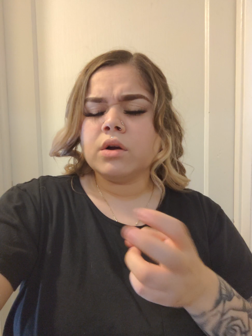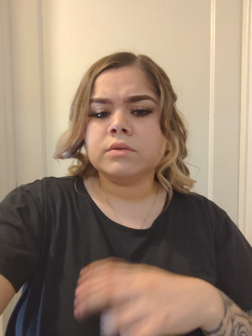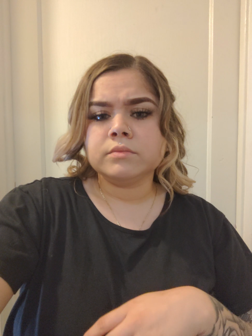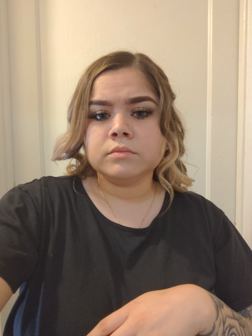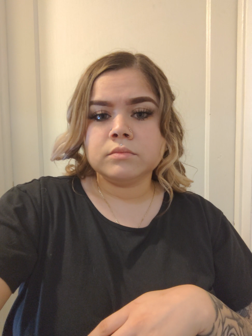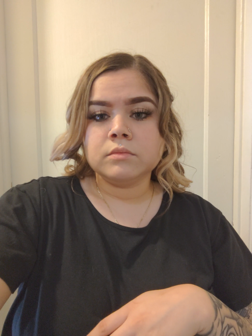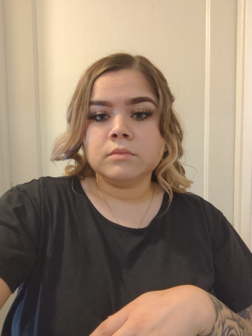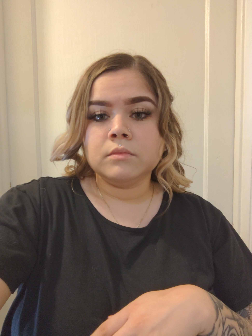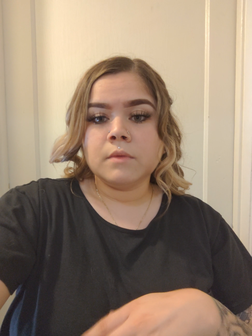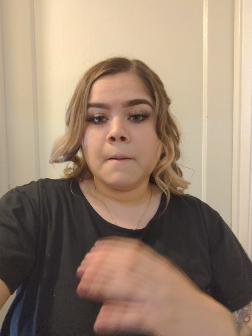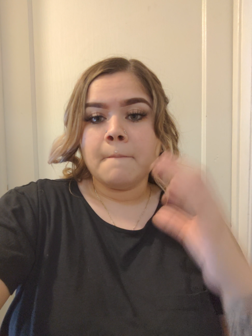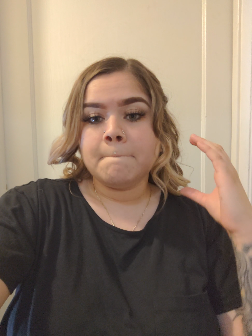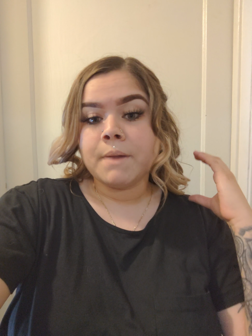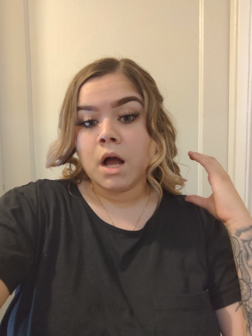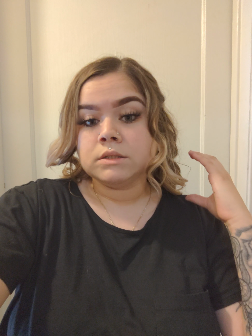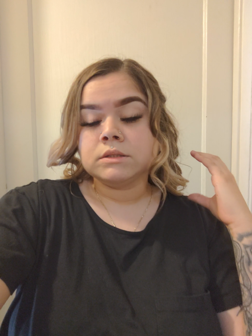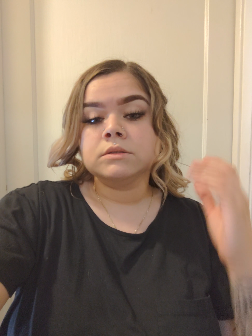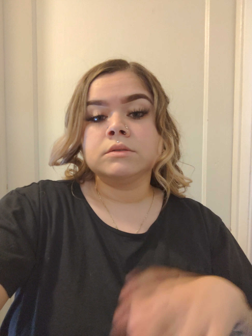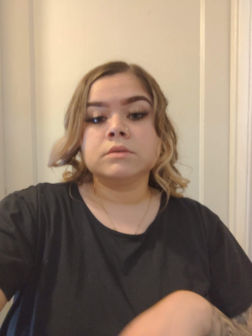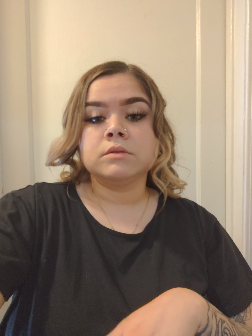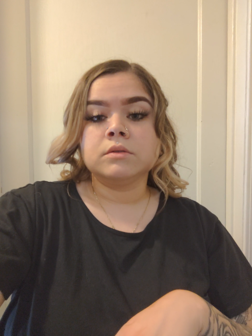bus